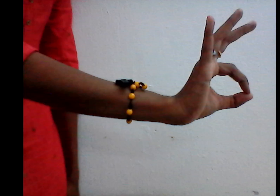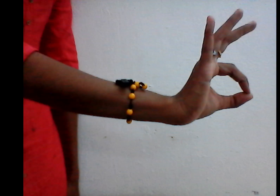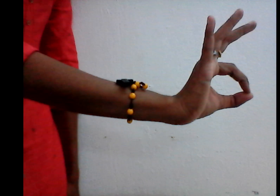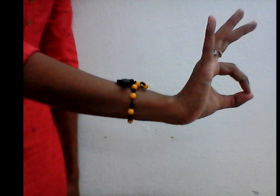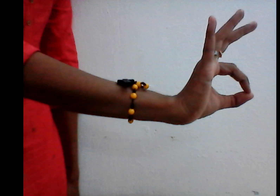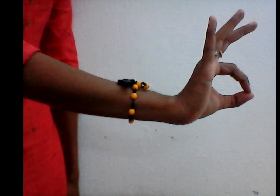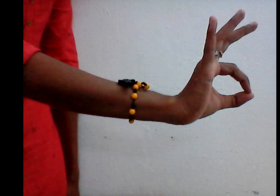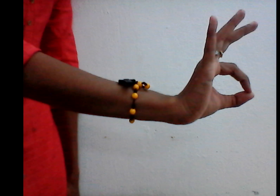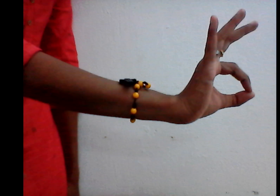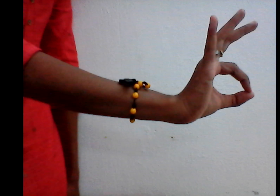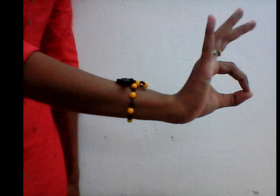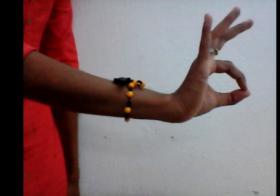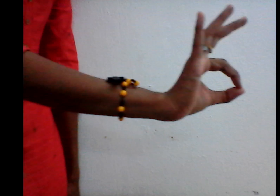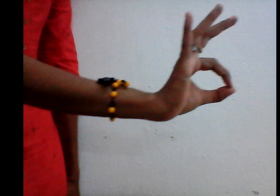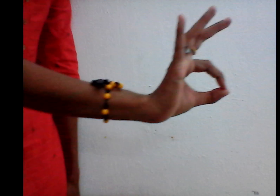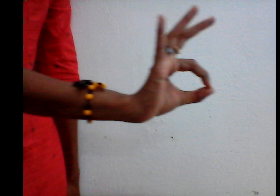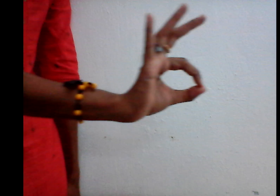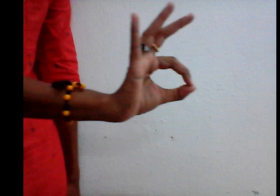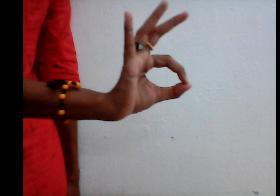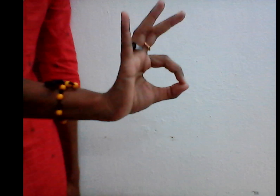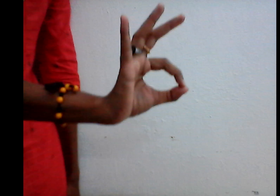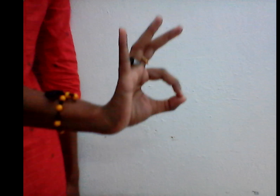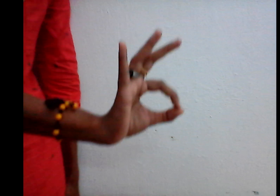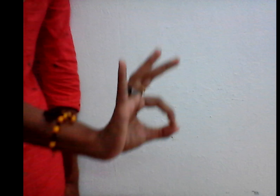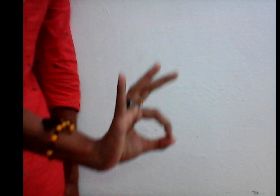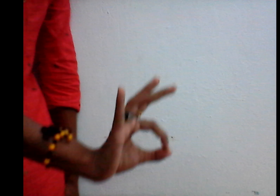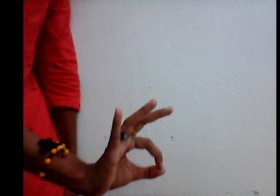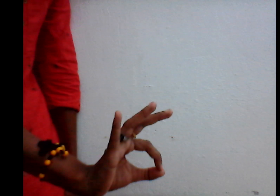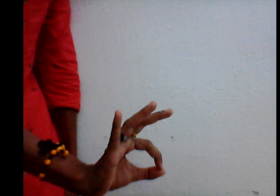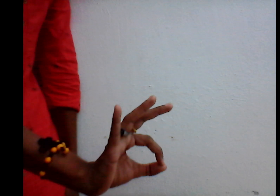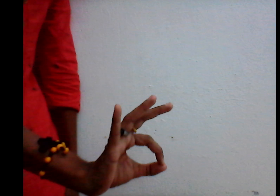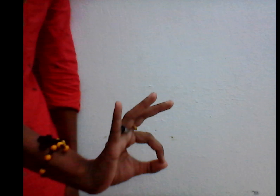ഔ